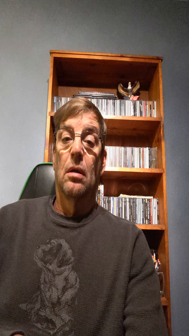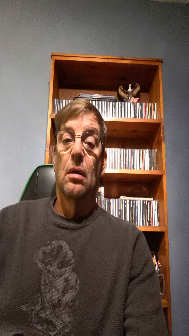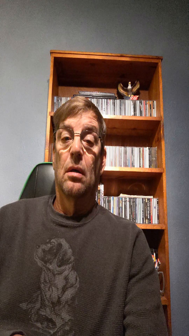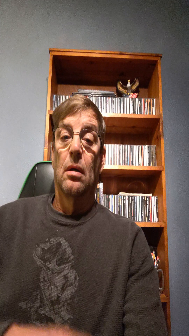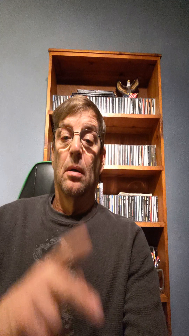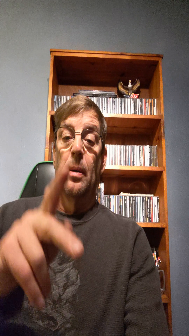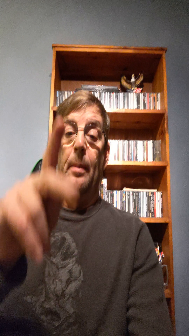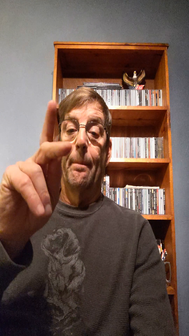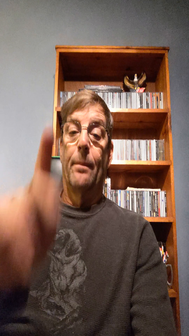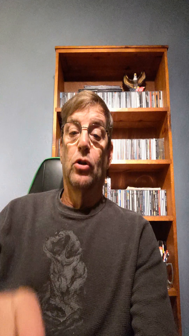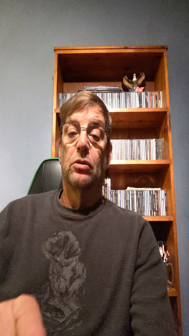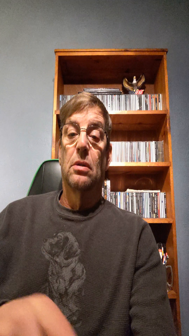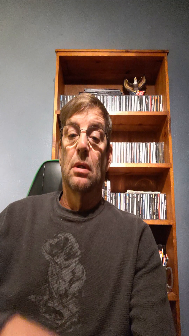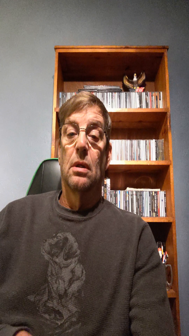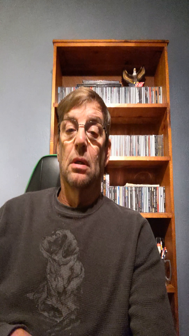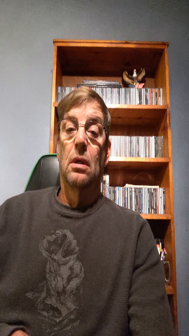person